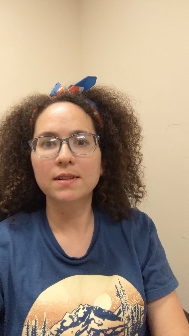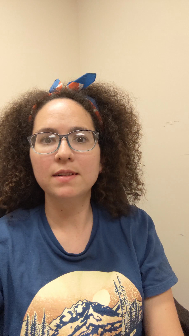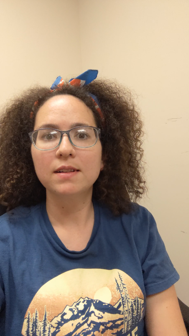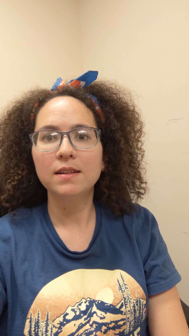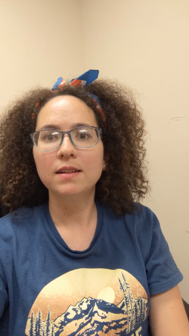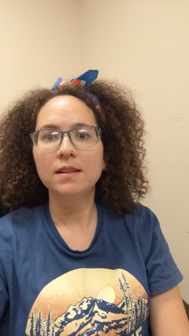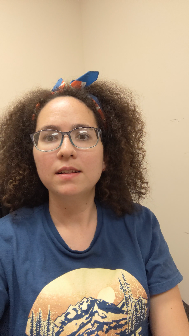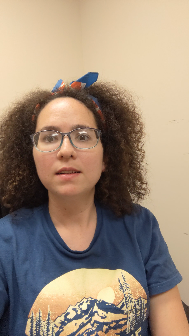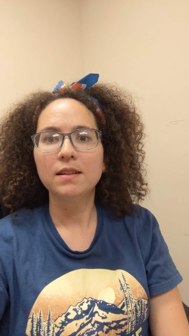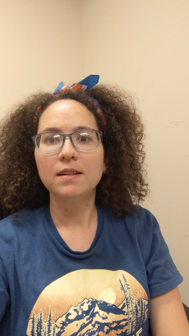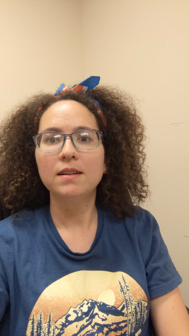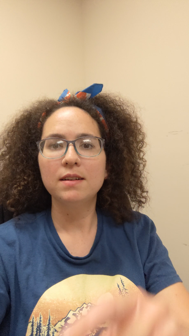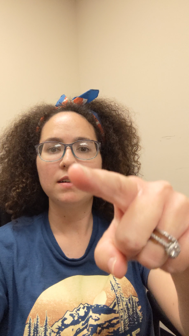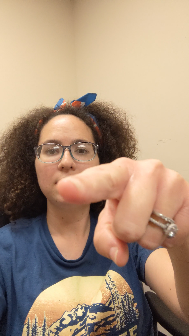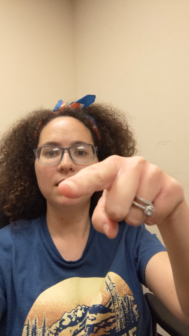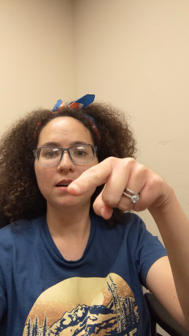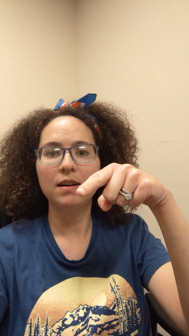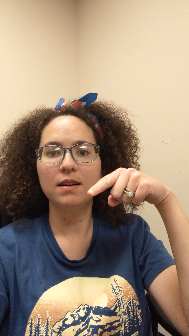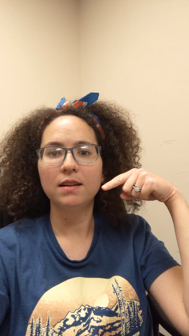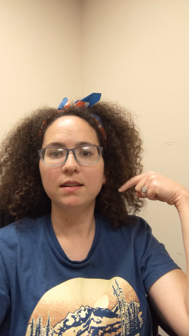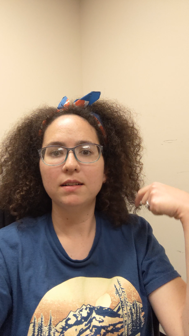long